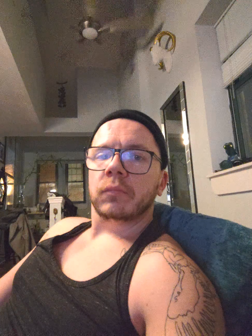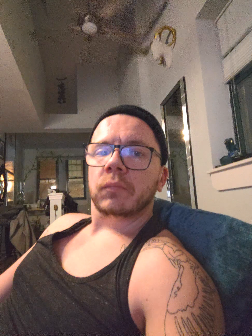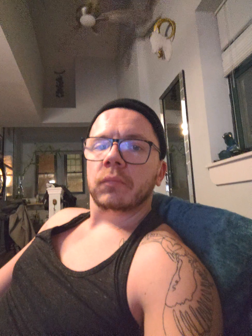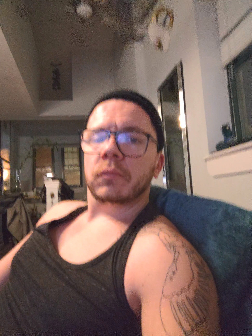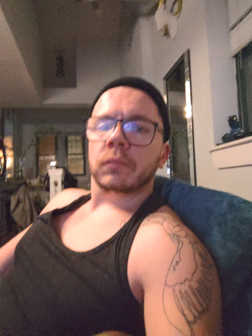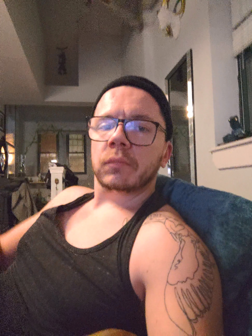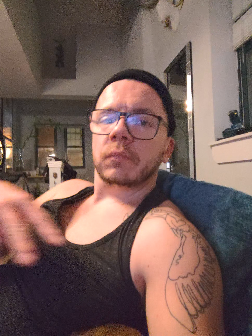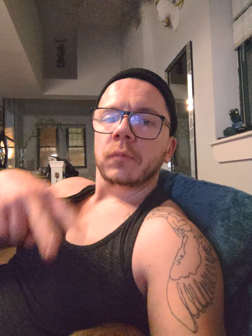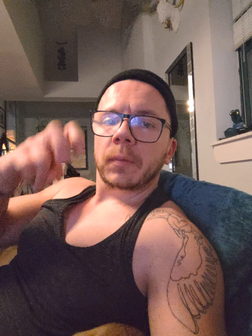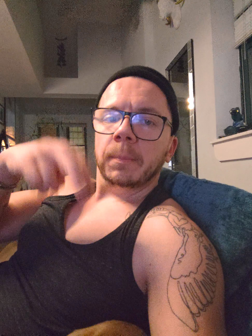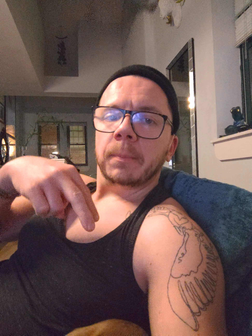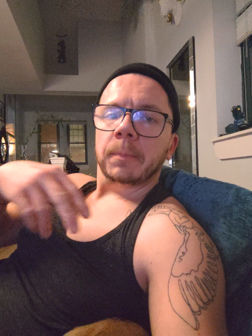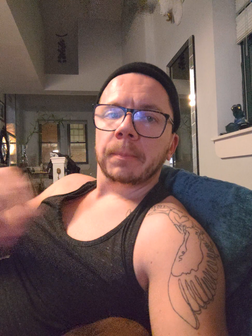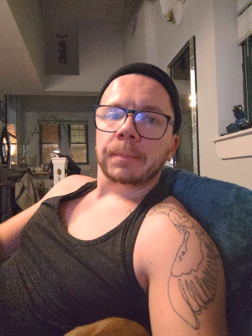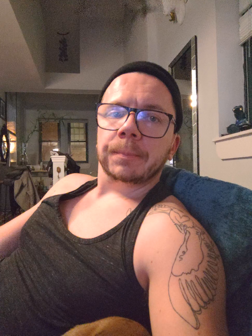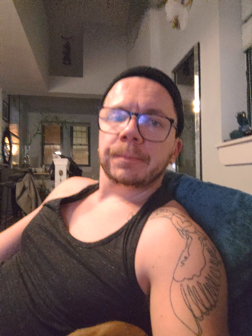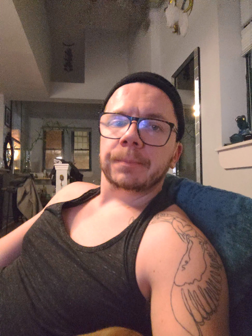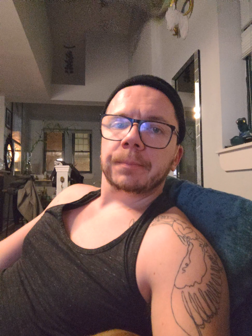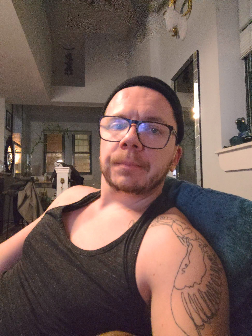jump